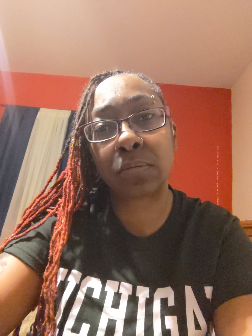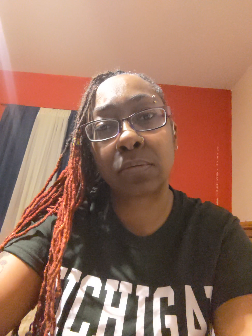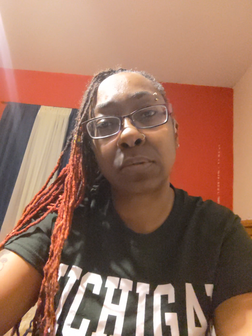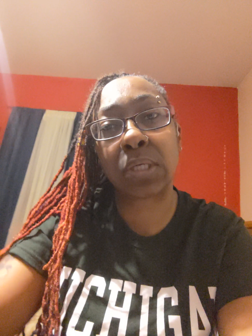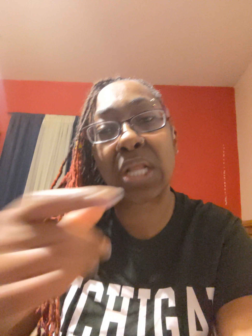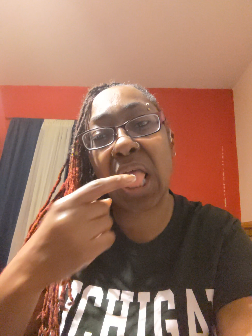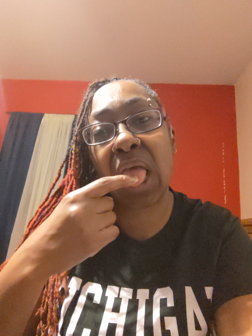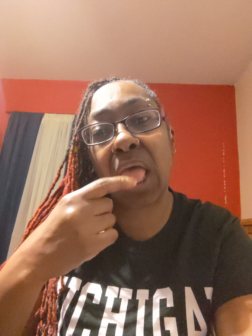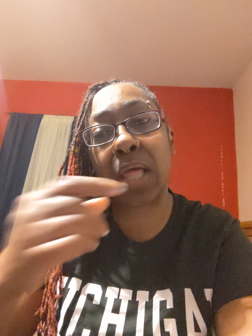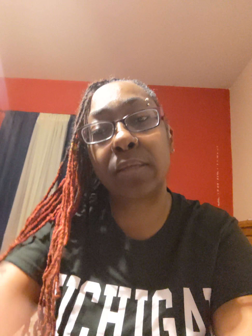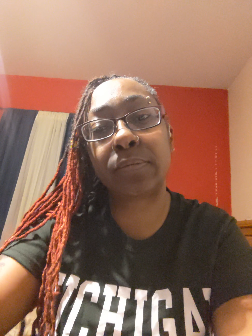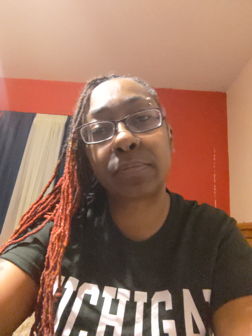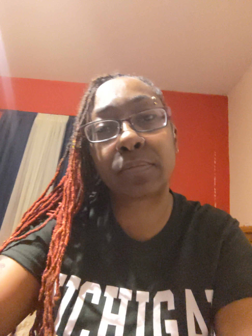tongue